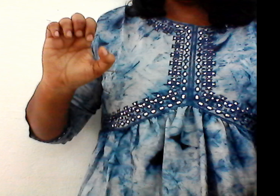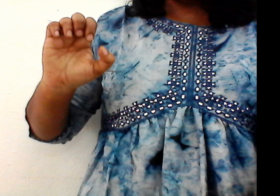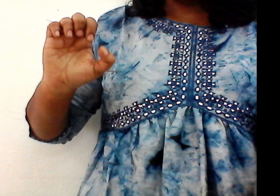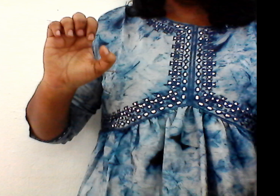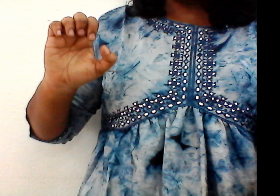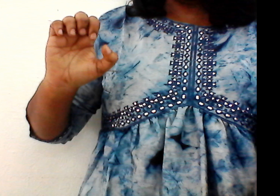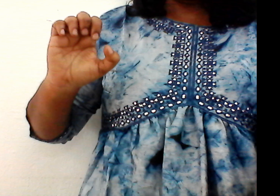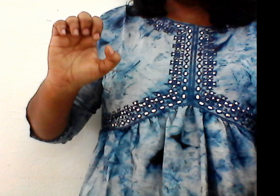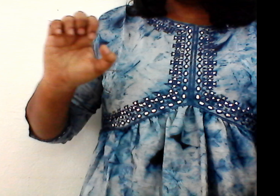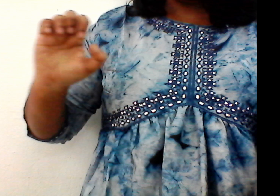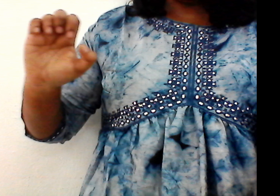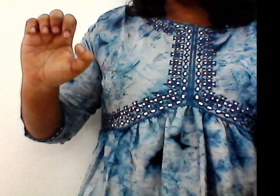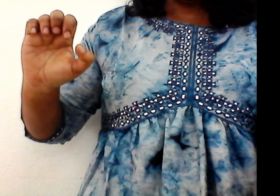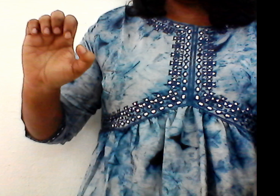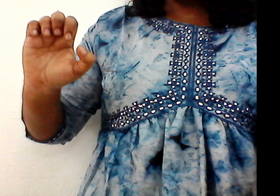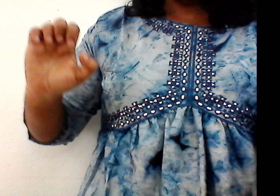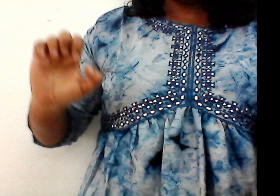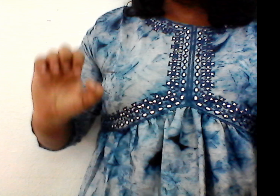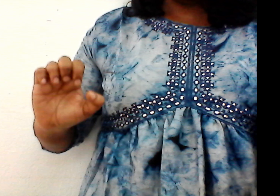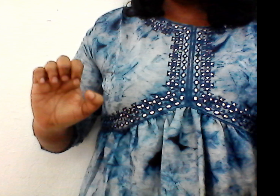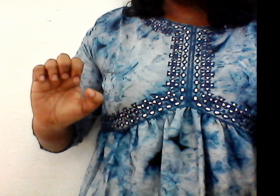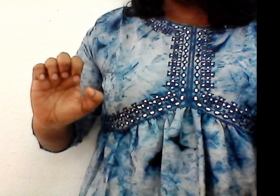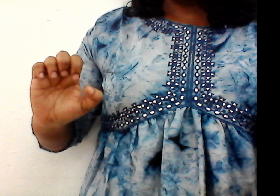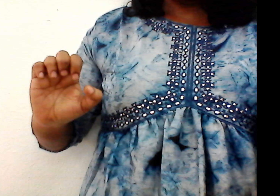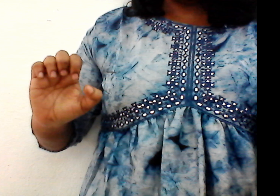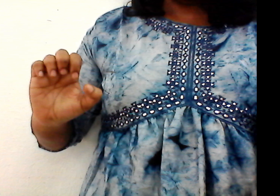ഈ